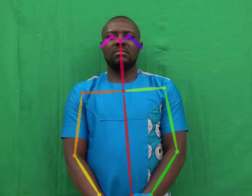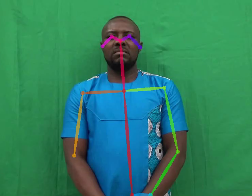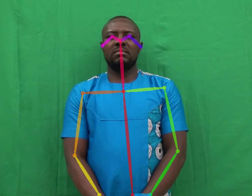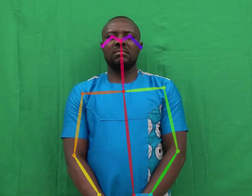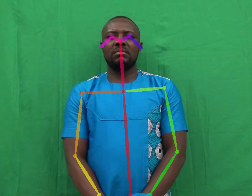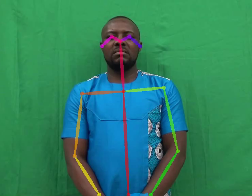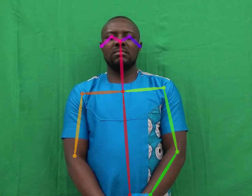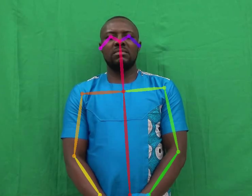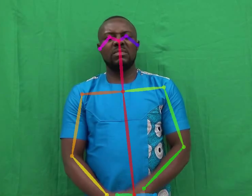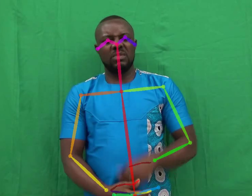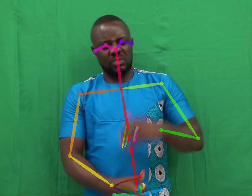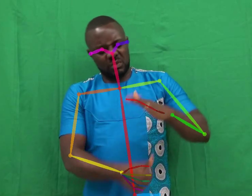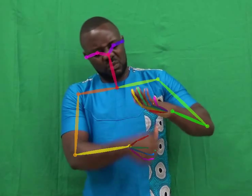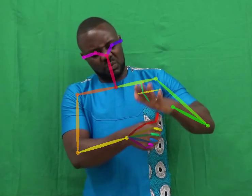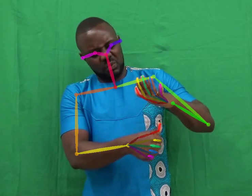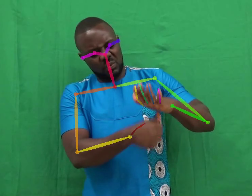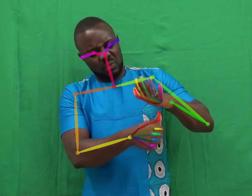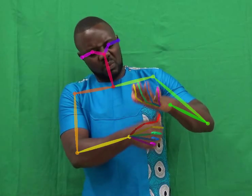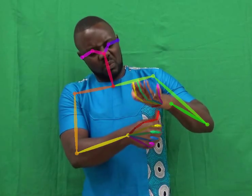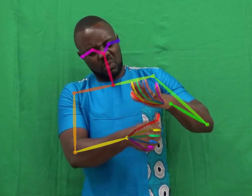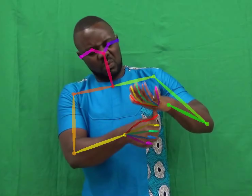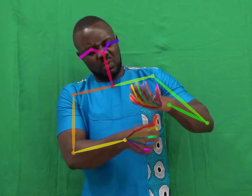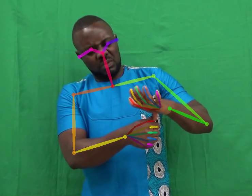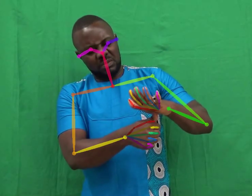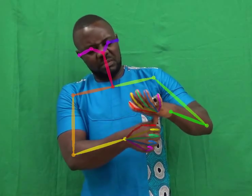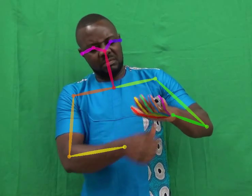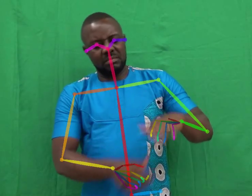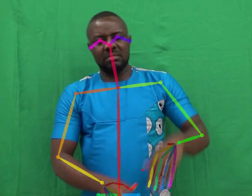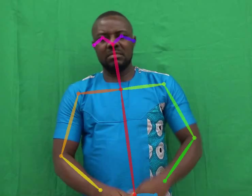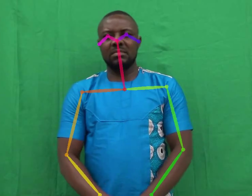short